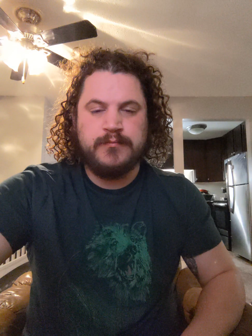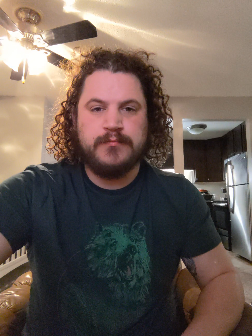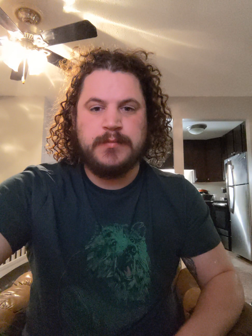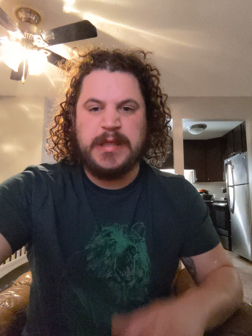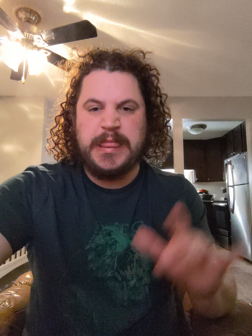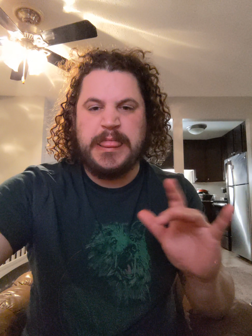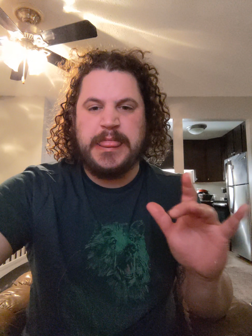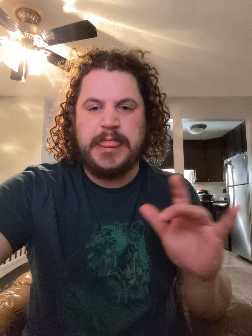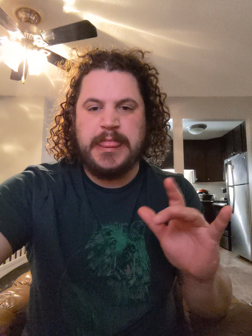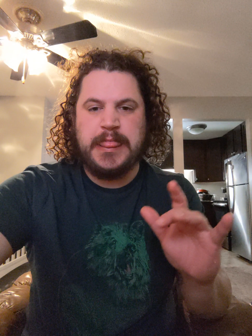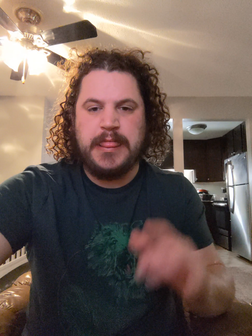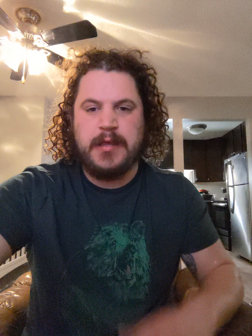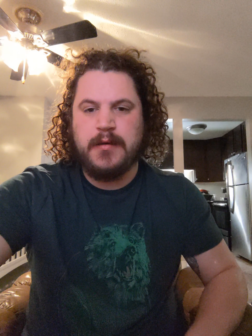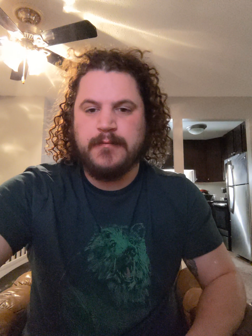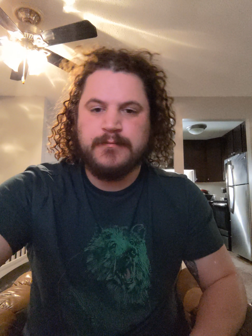yucky